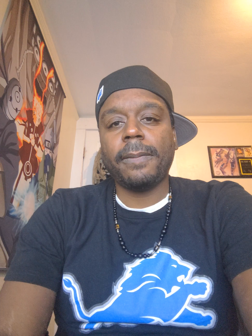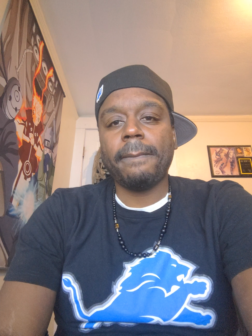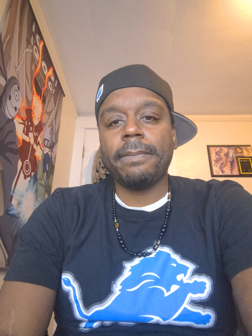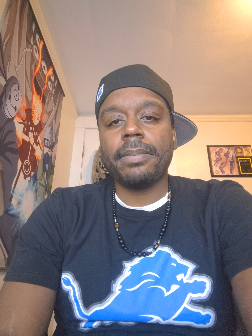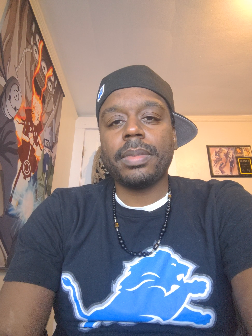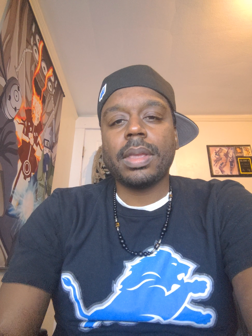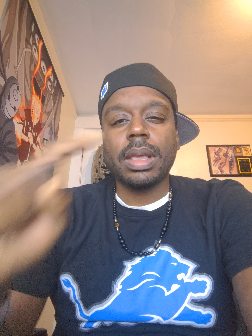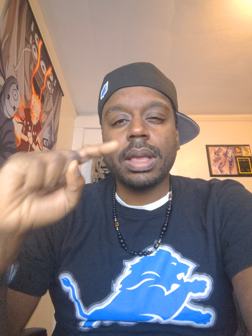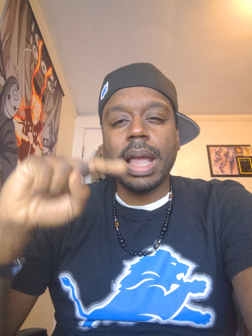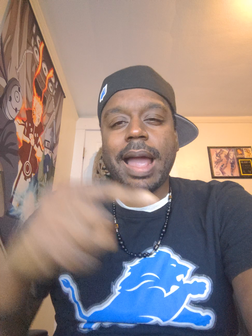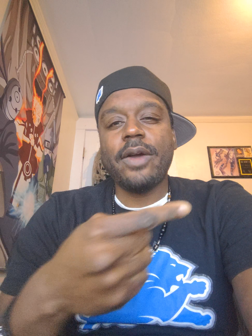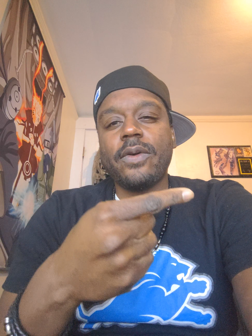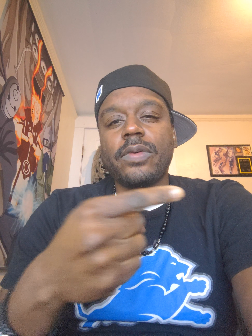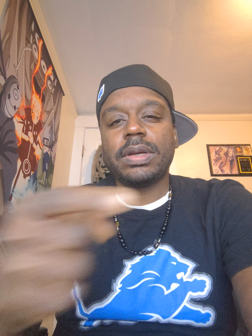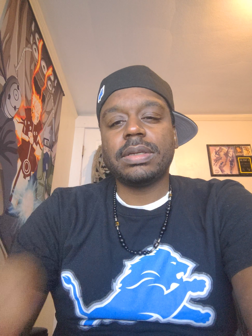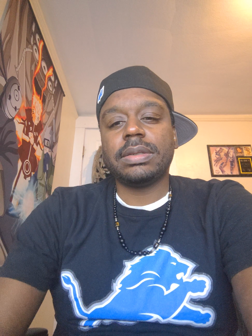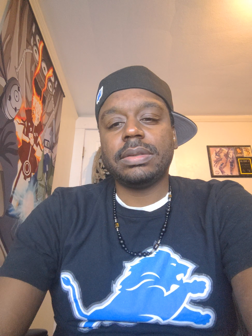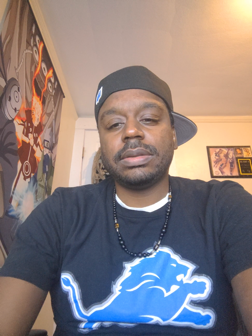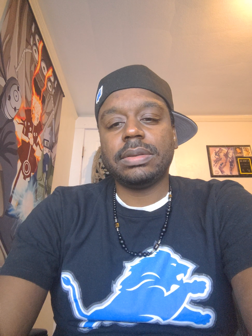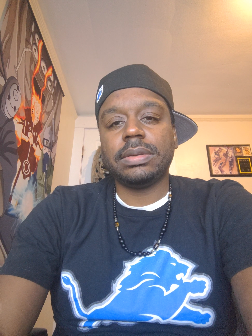owie